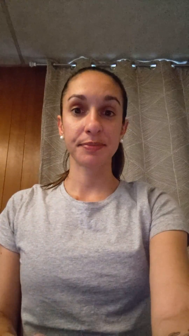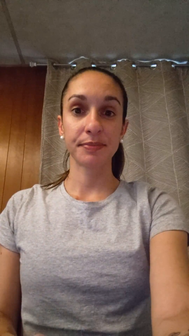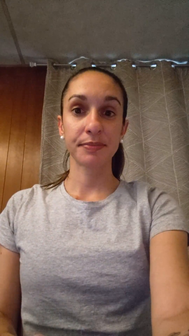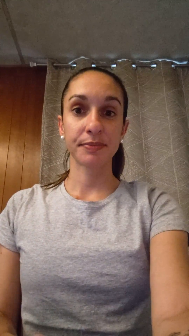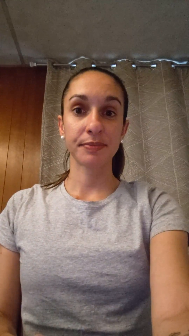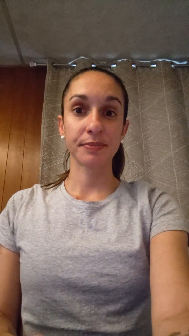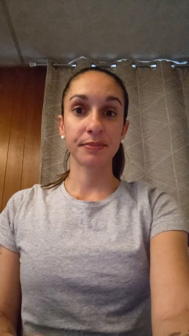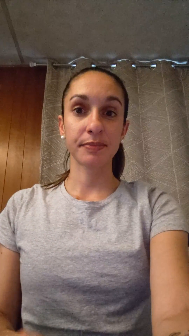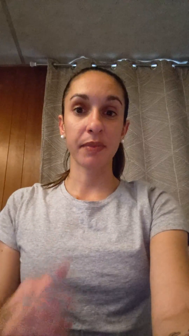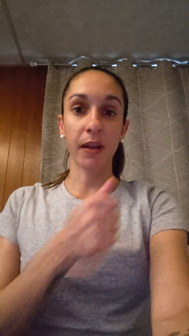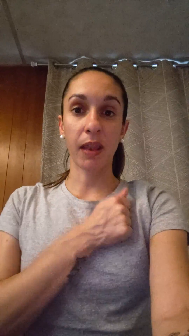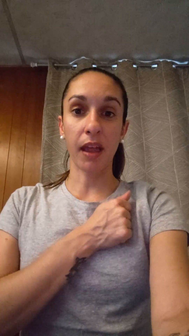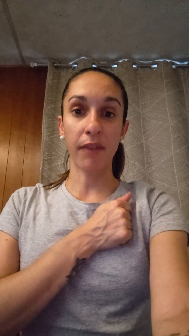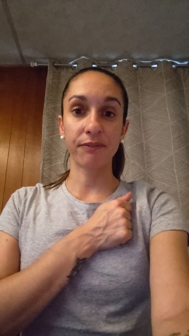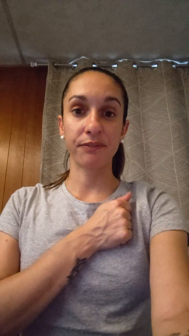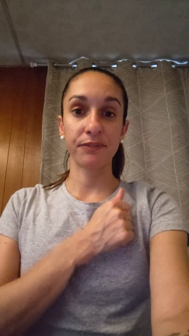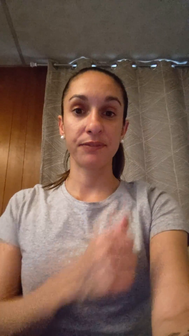love